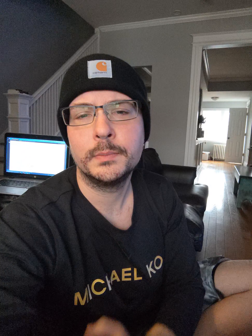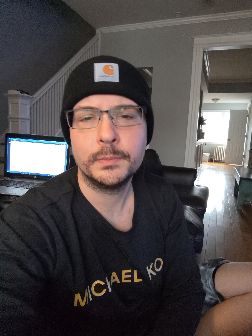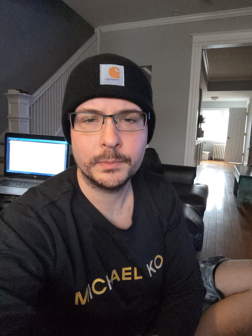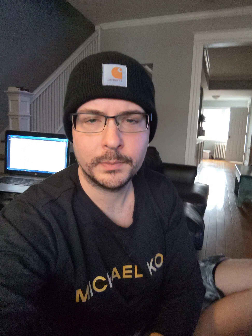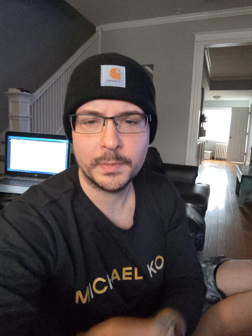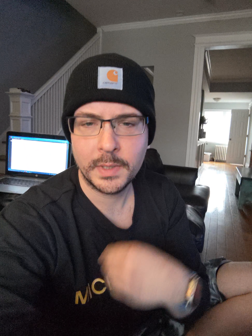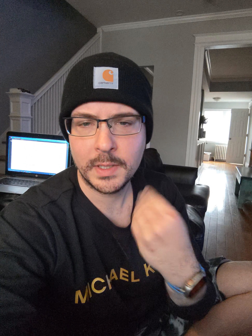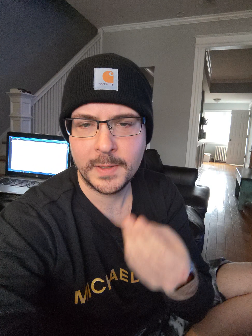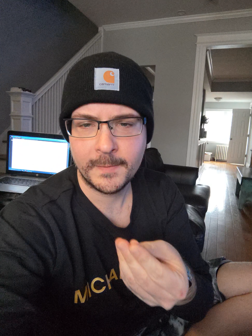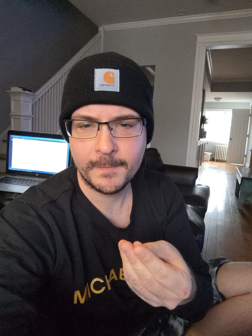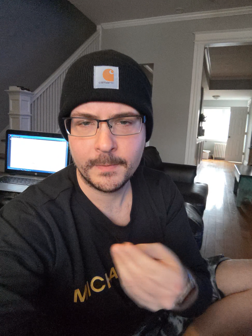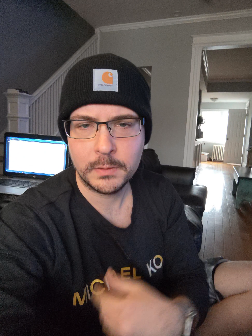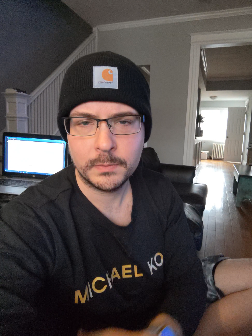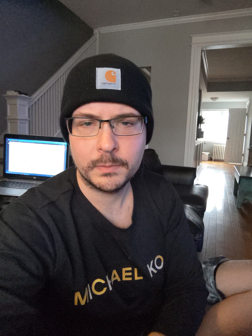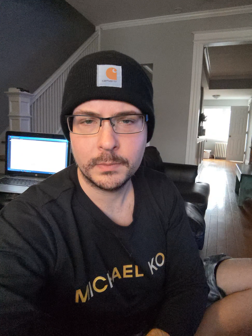give